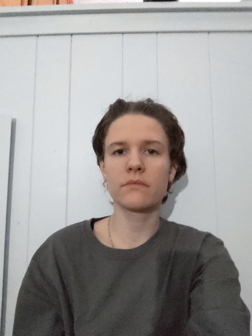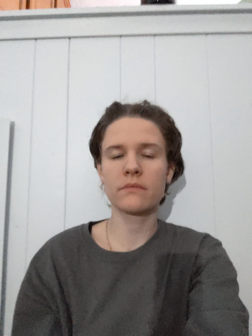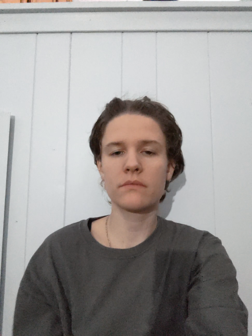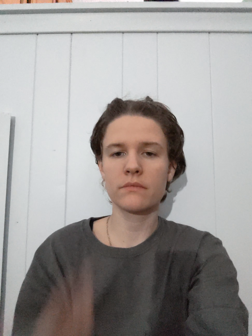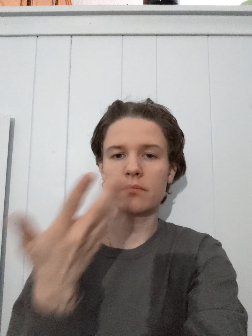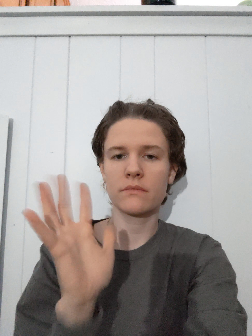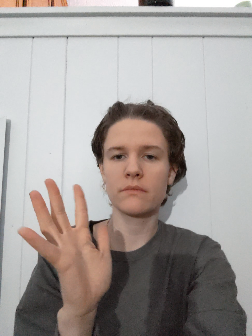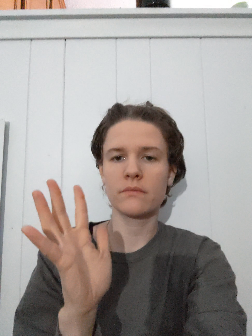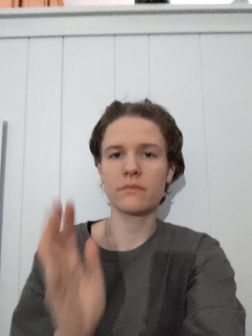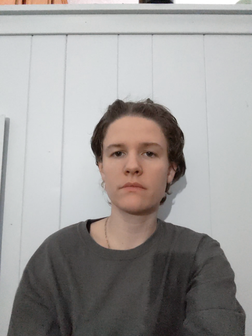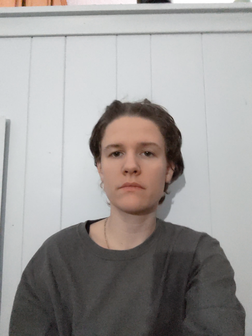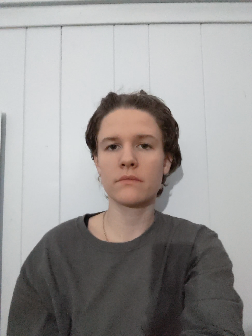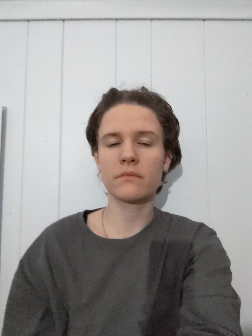finish